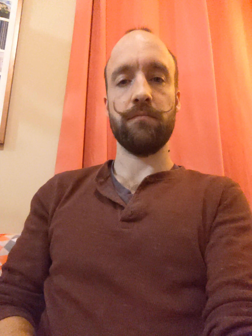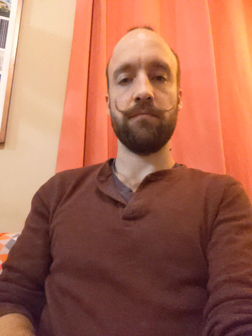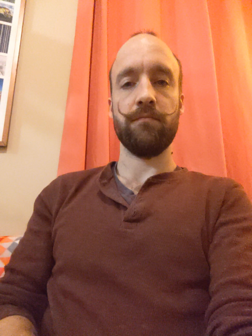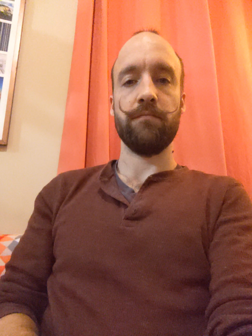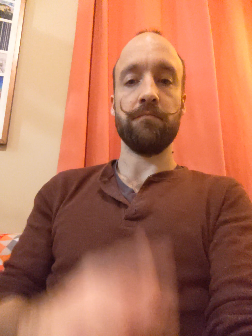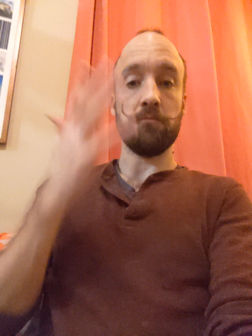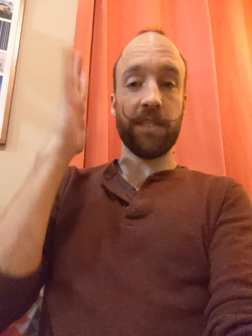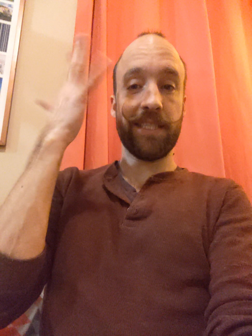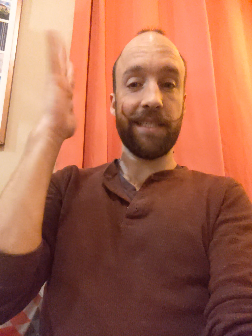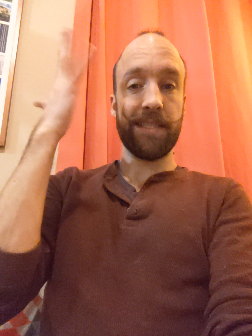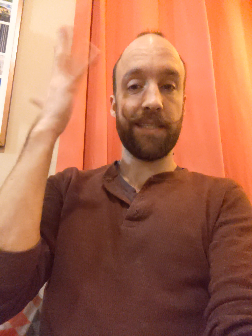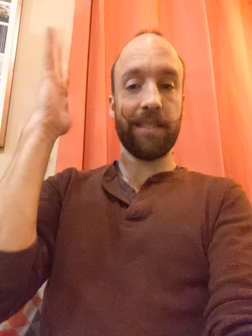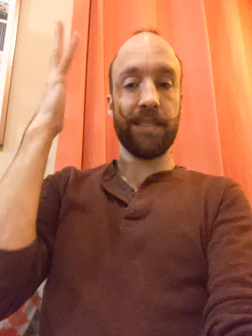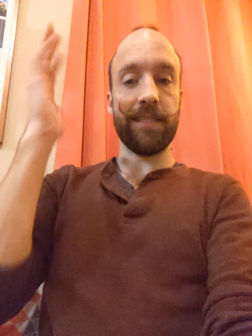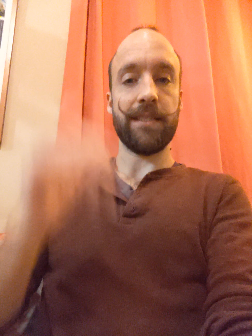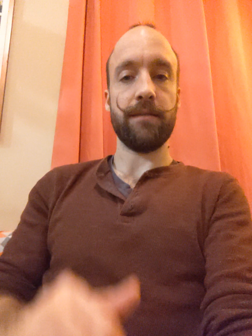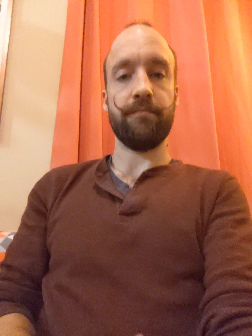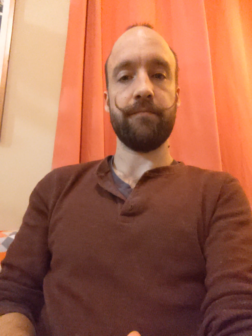tree